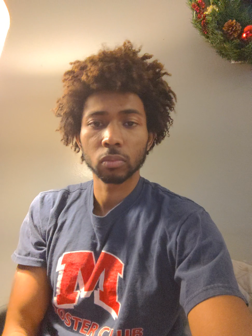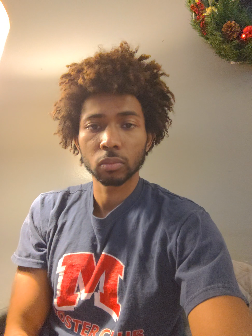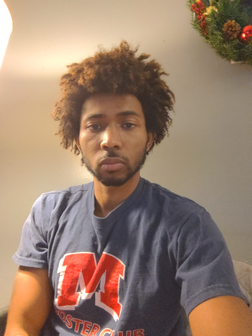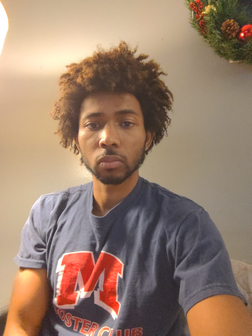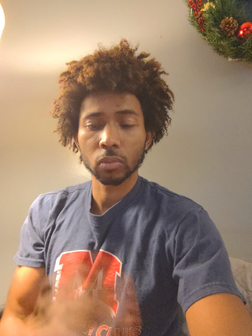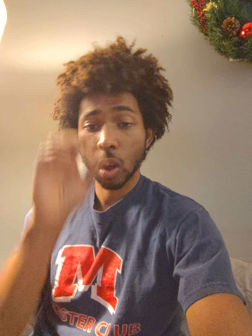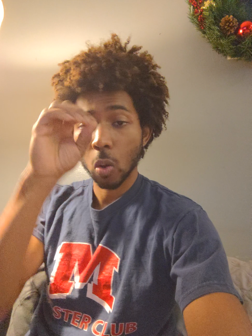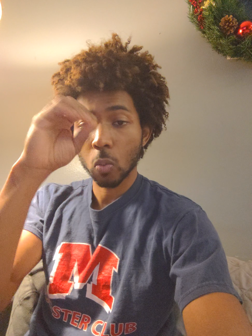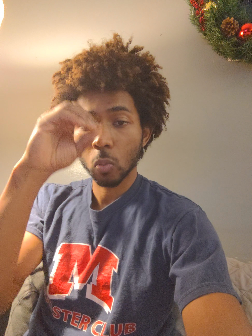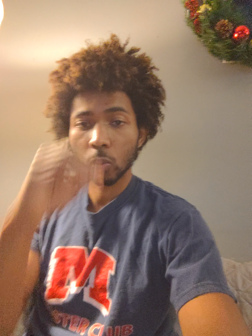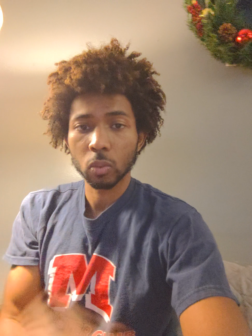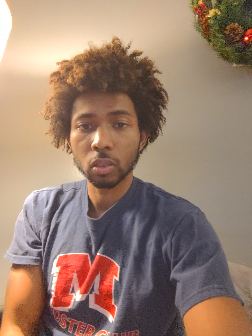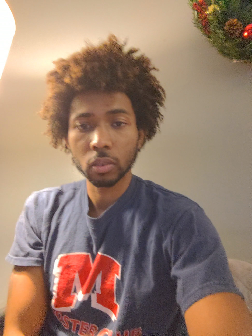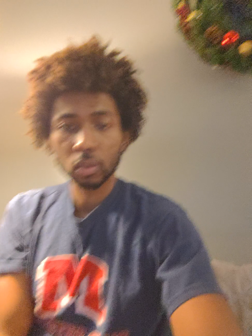owl